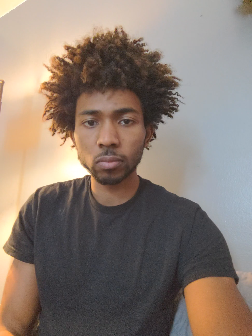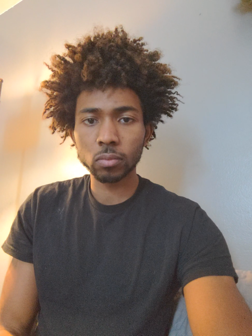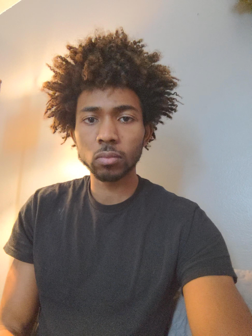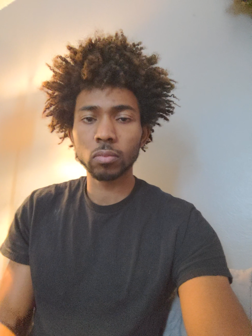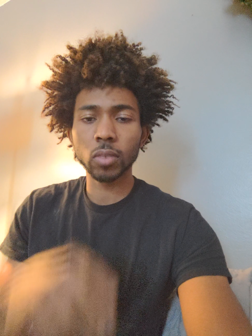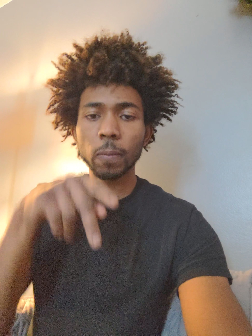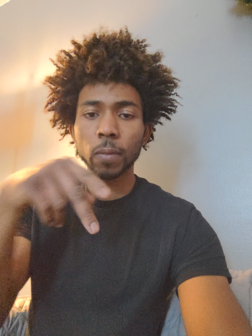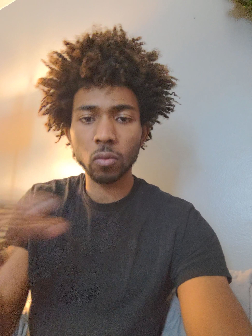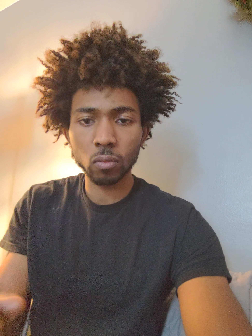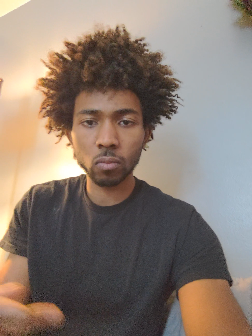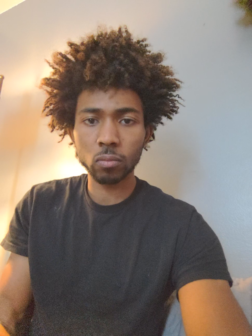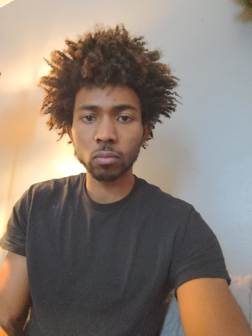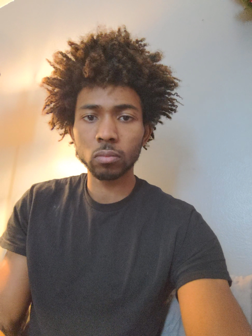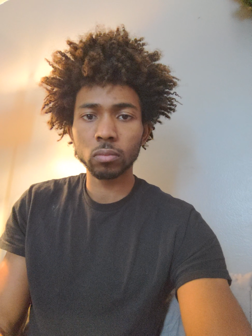fall